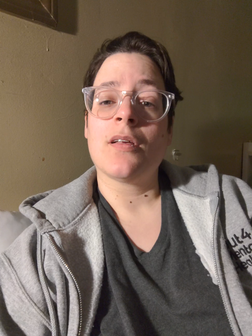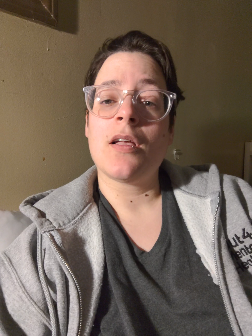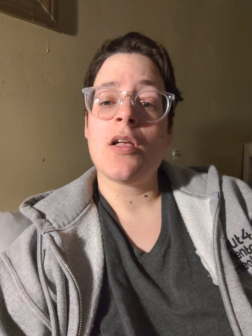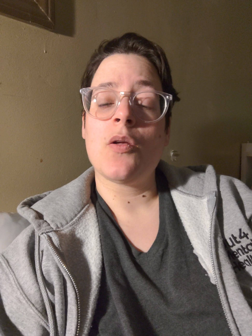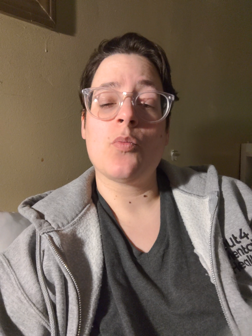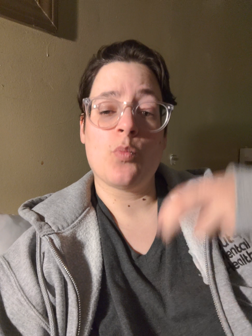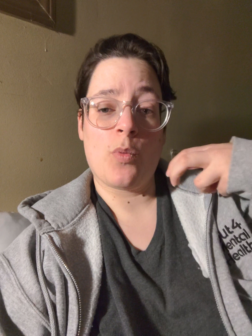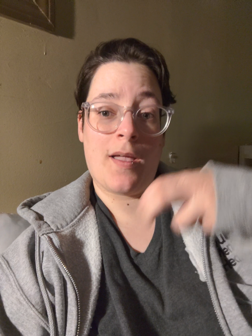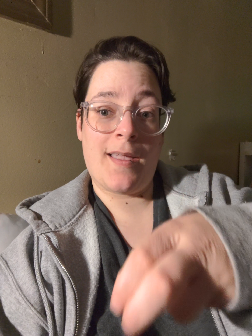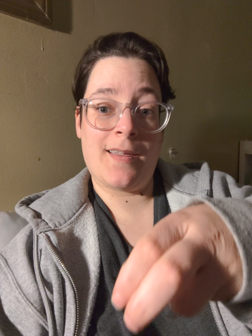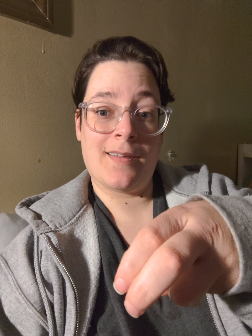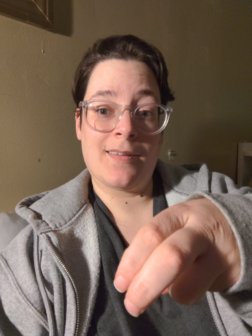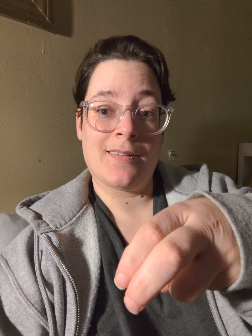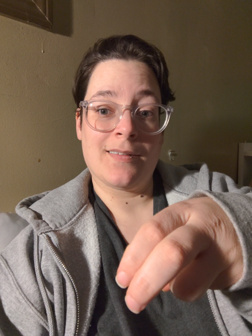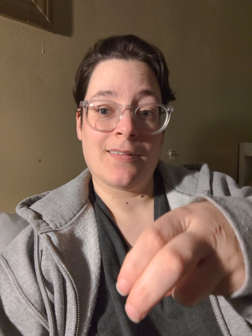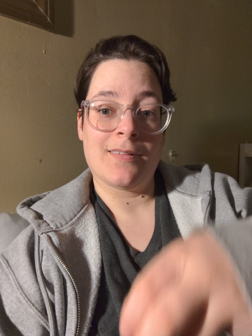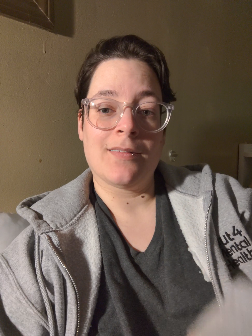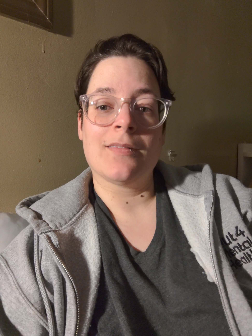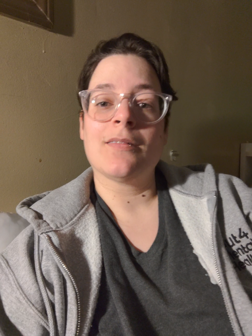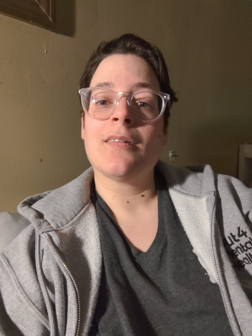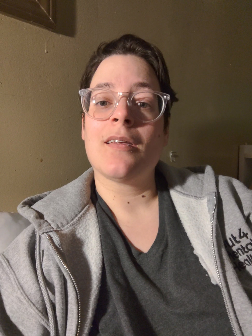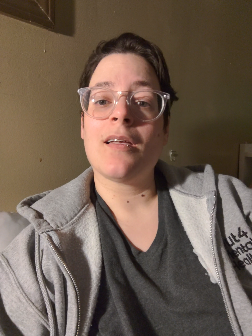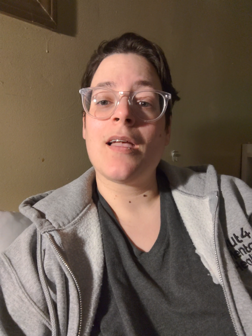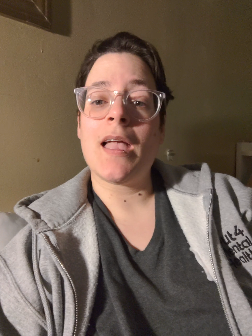ride